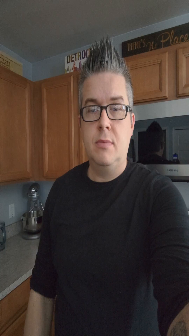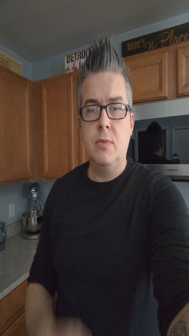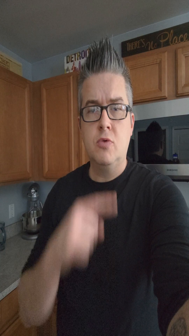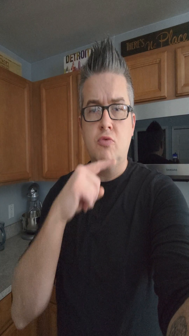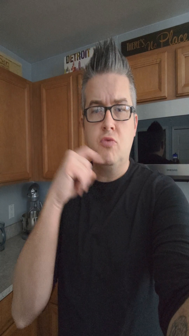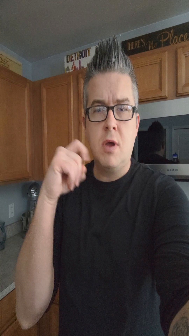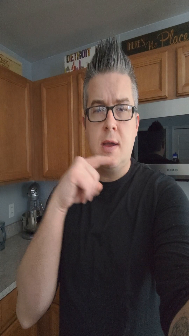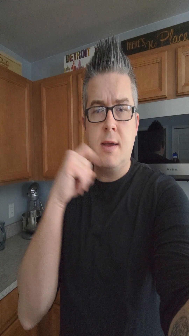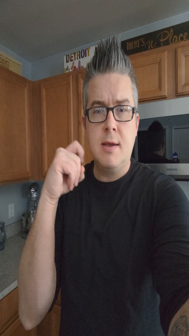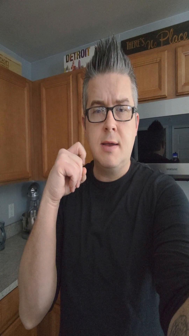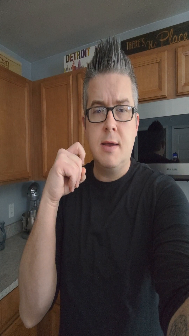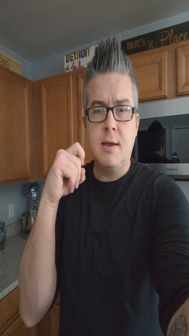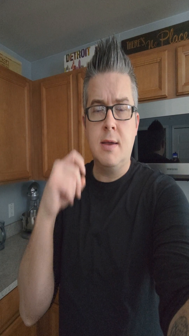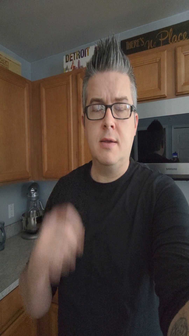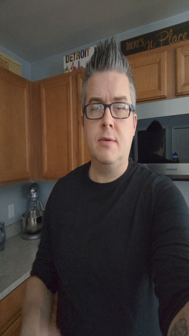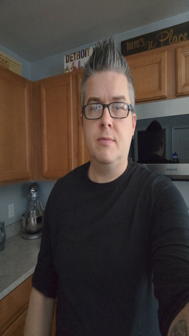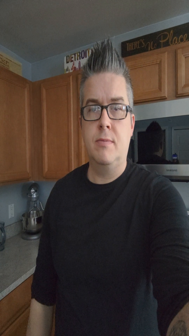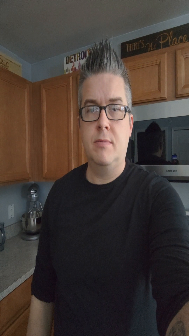dryer